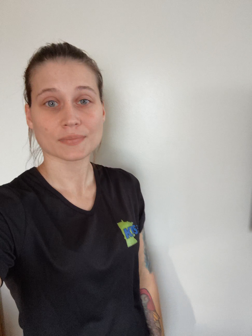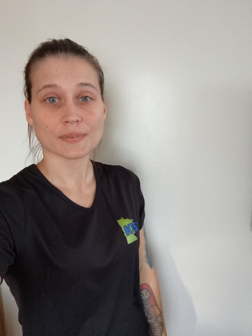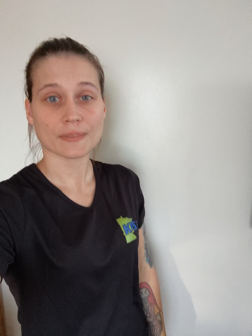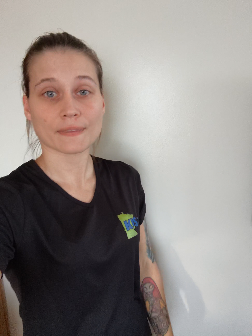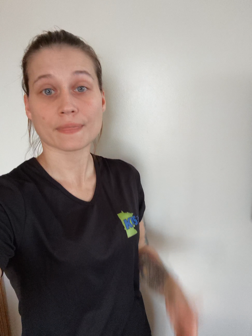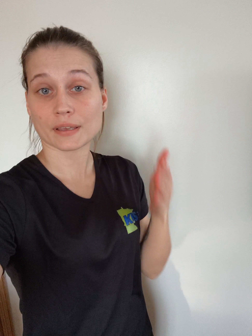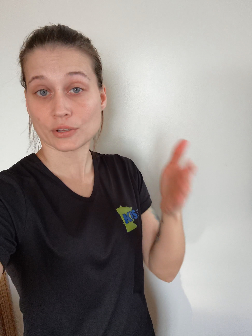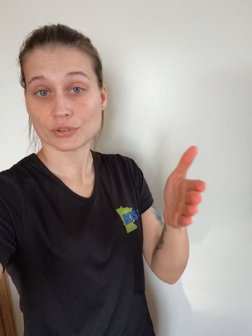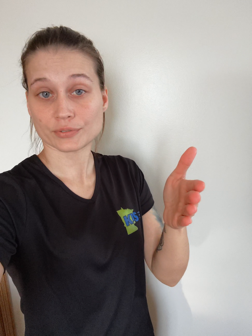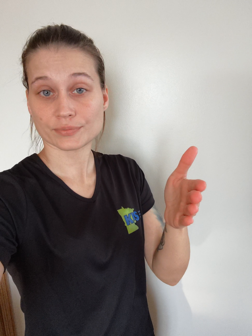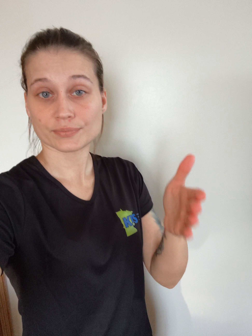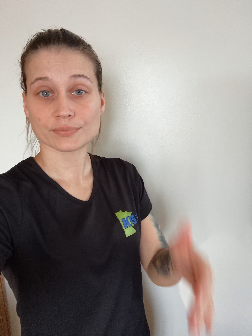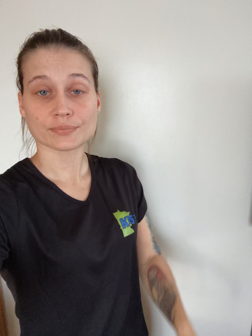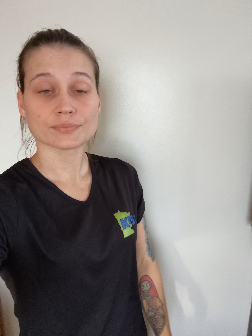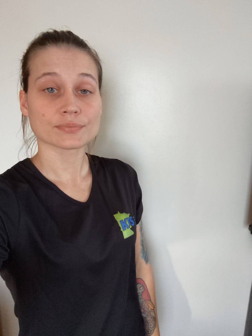there